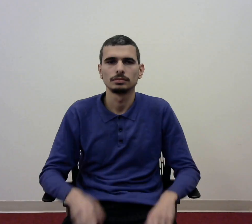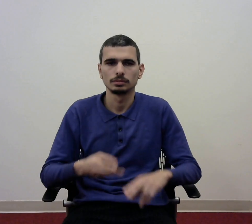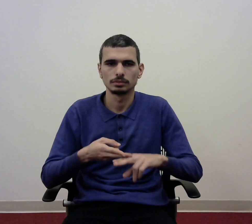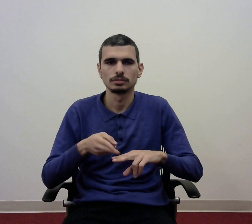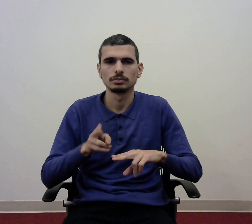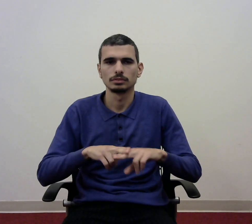bu